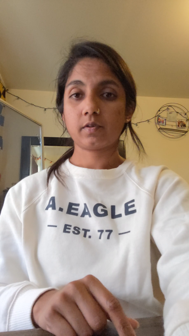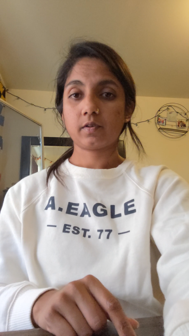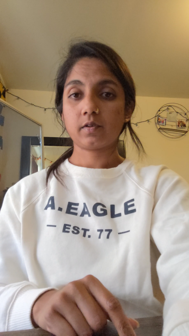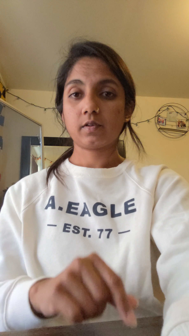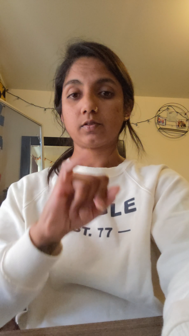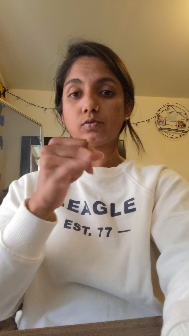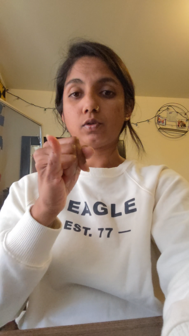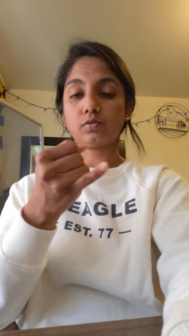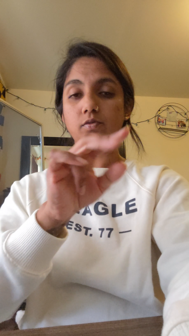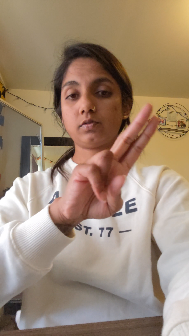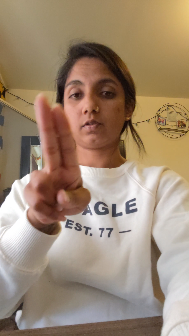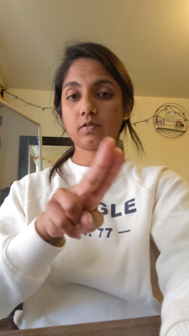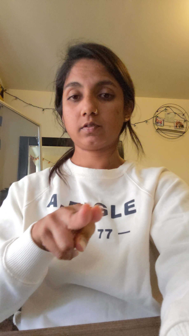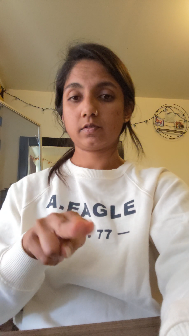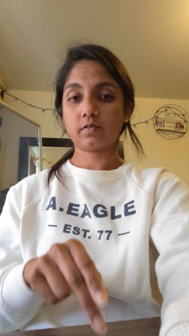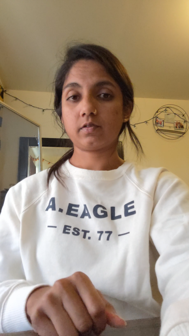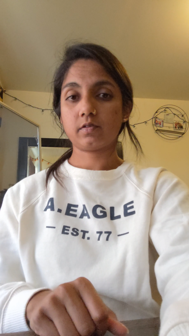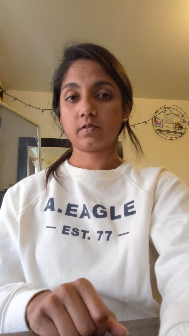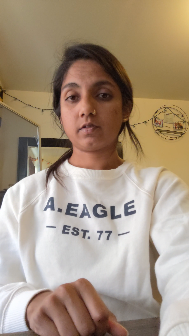jelly